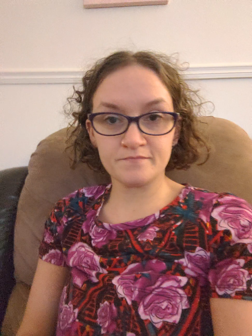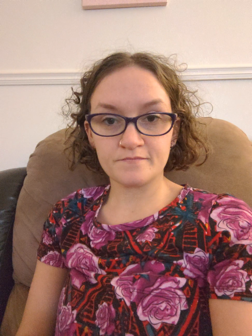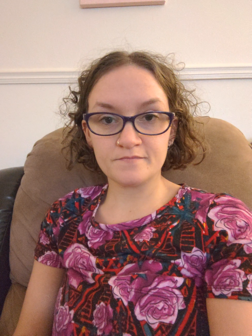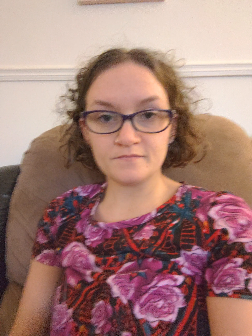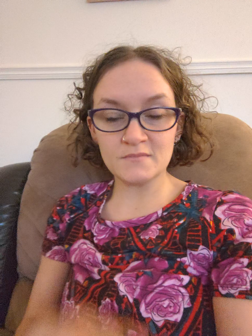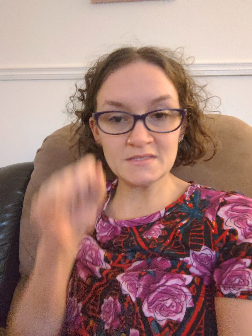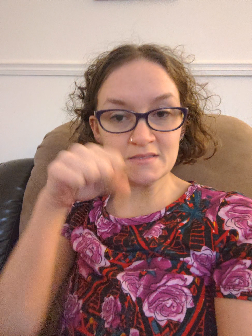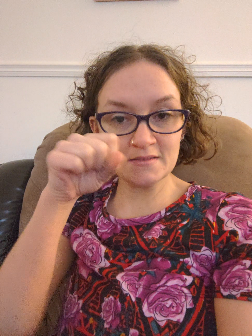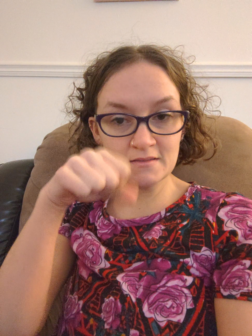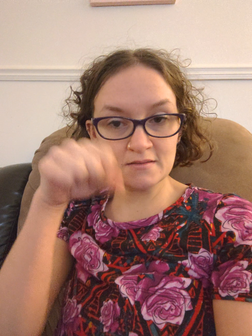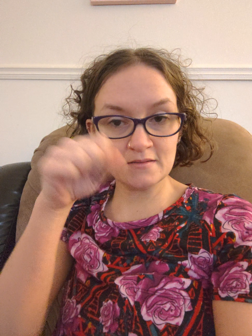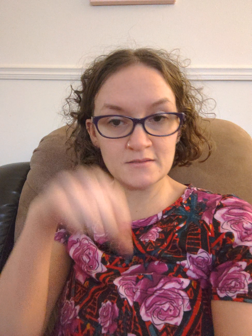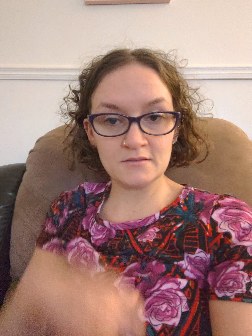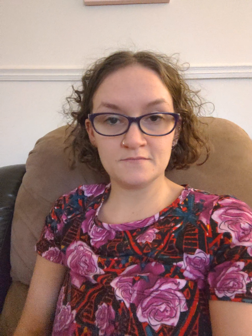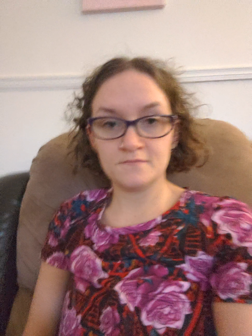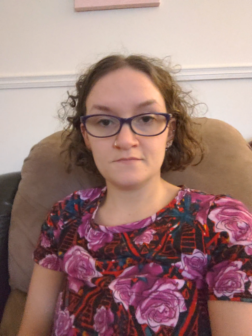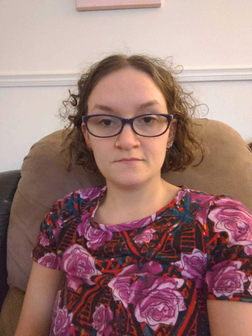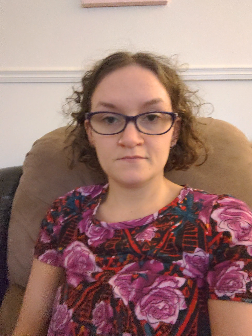yes